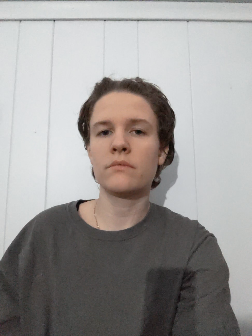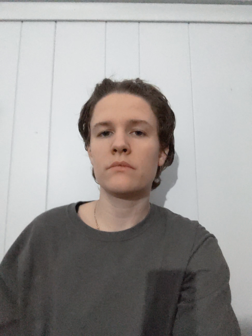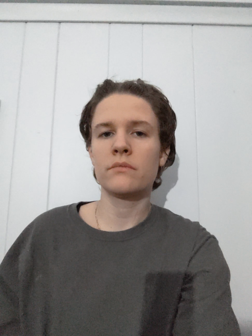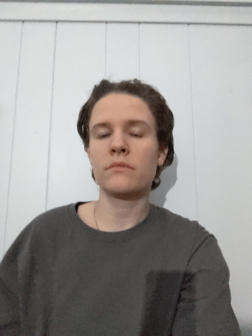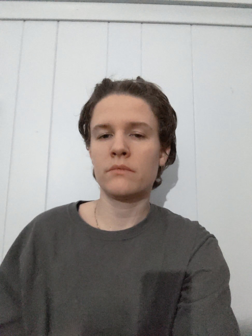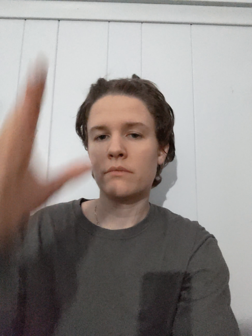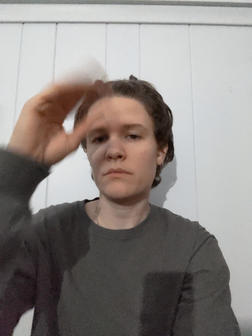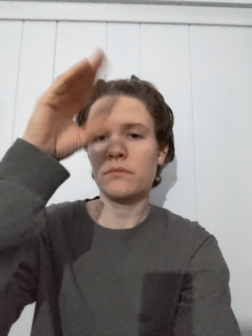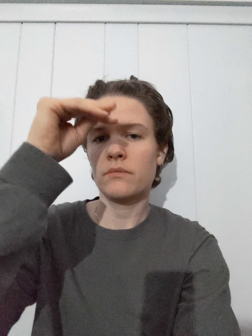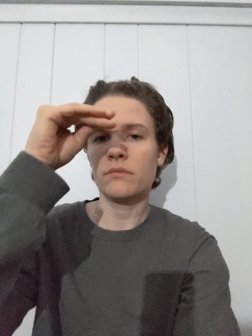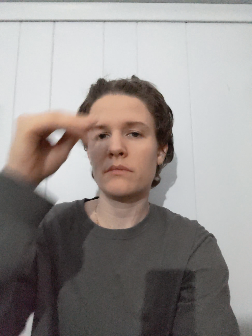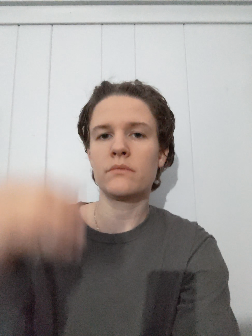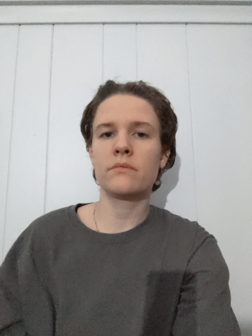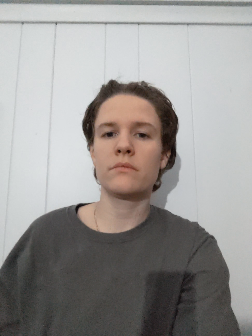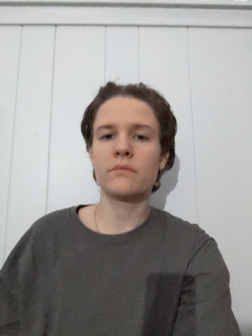boy